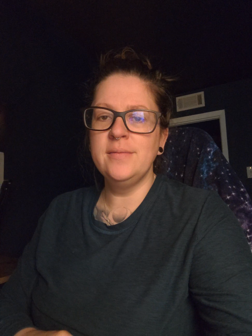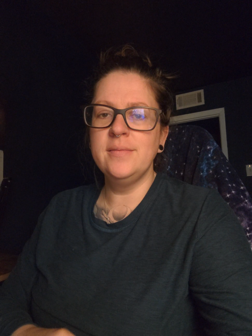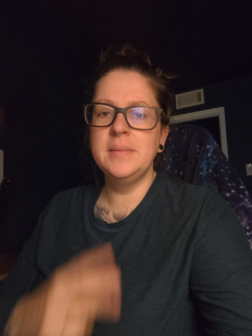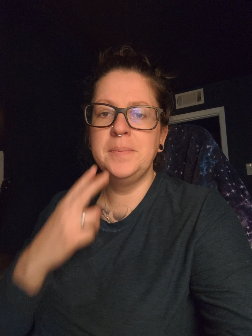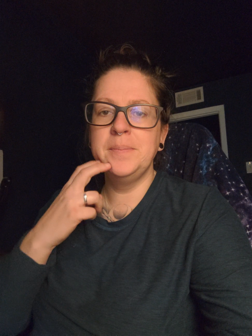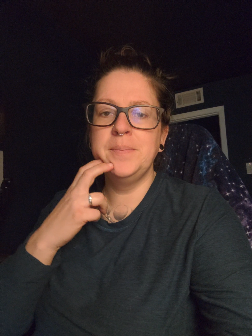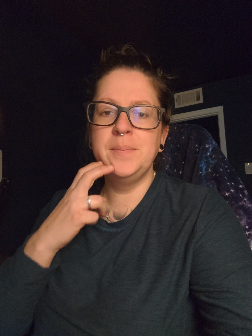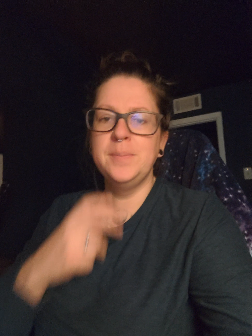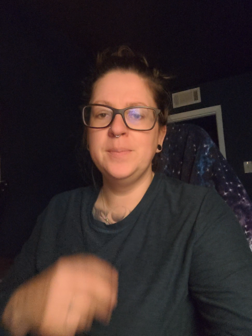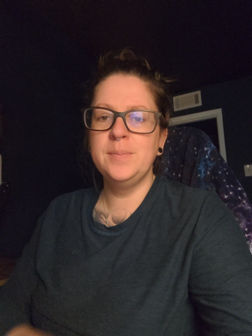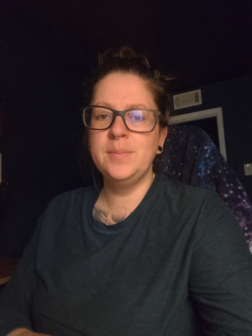gum